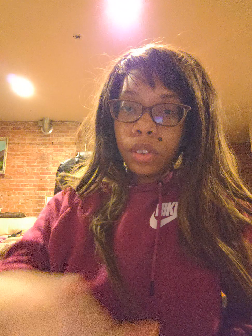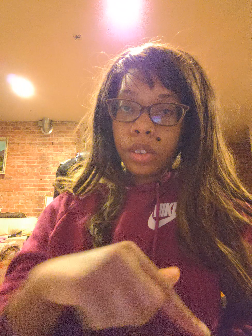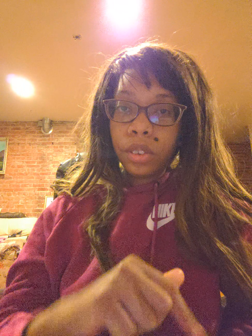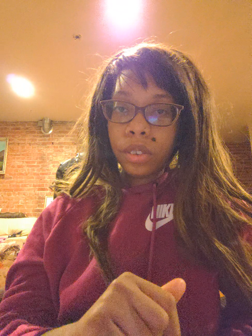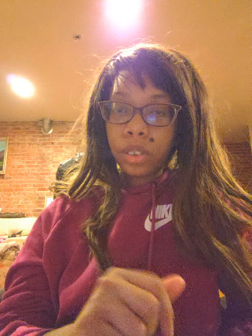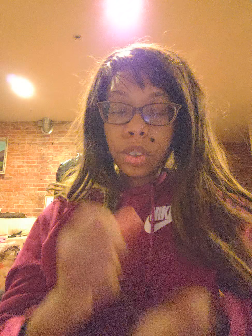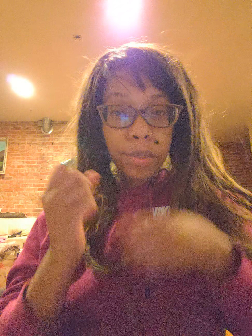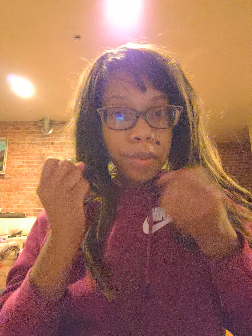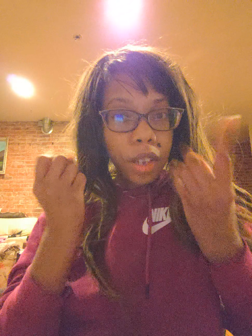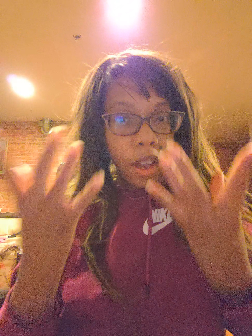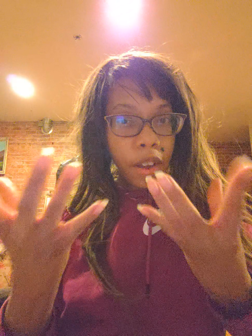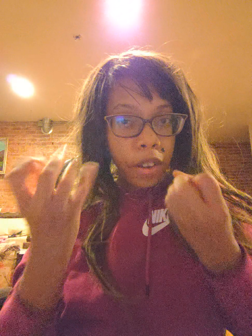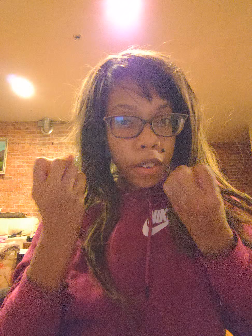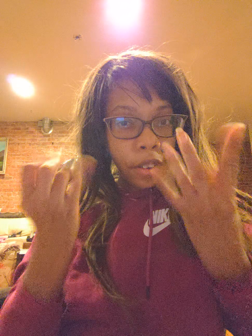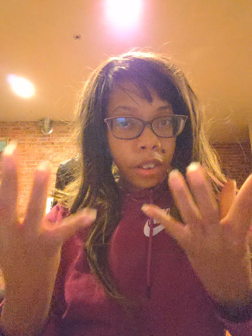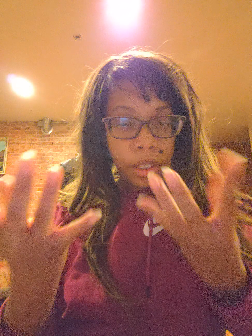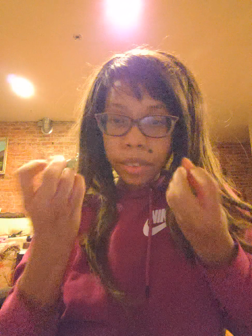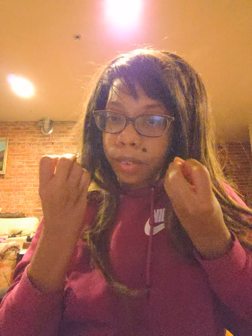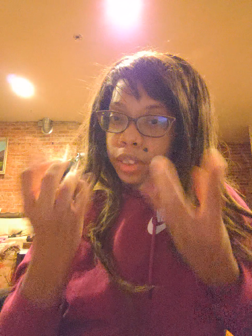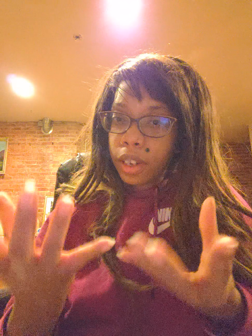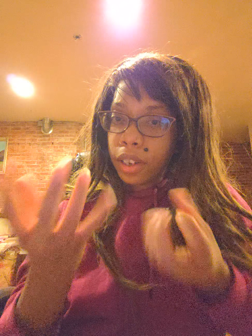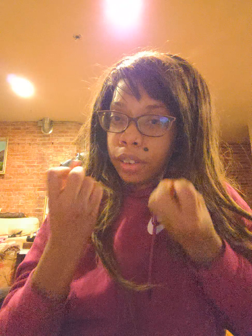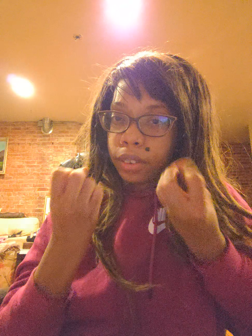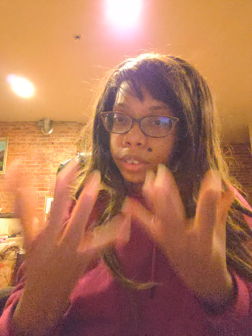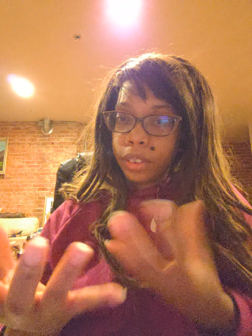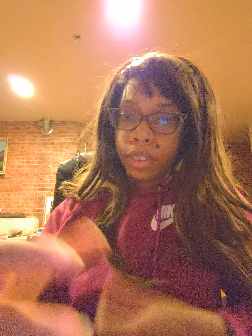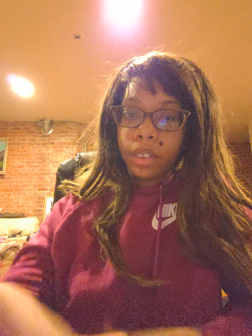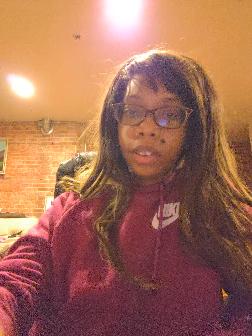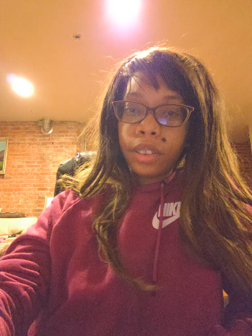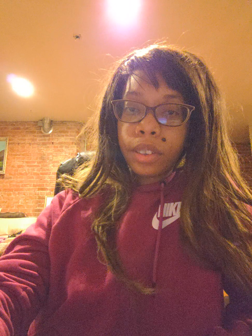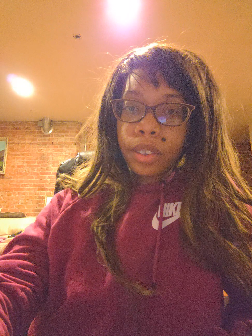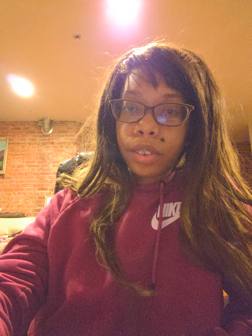many